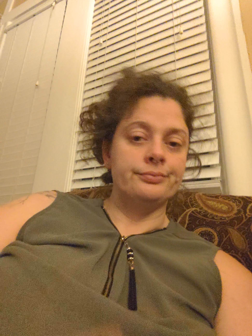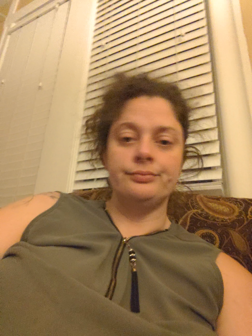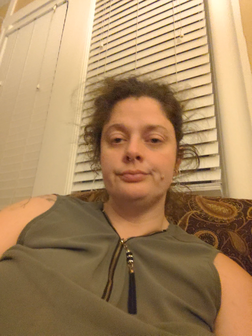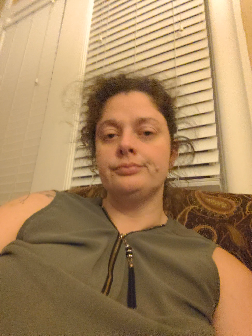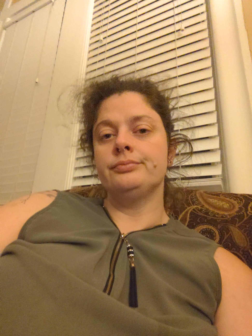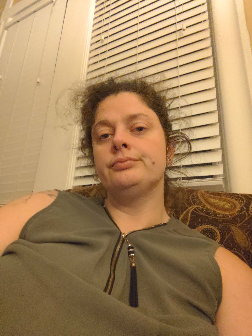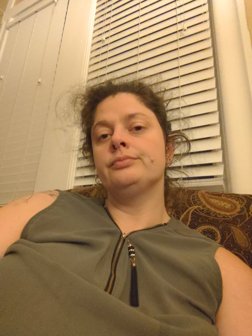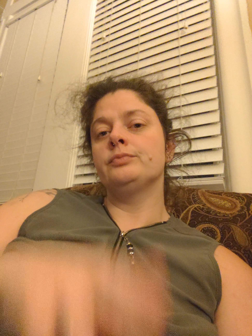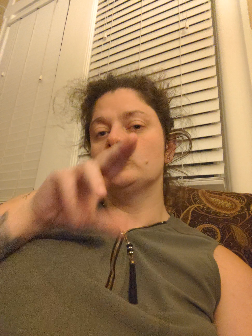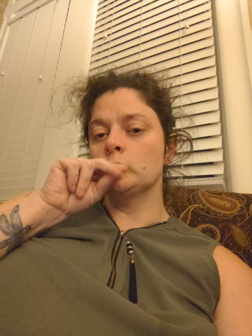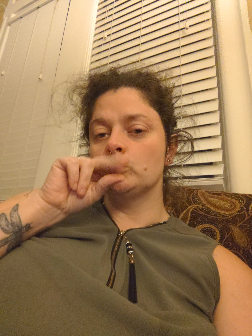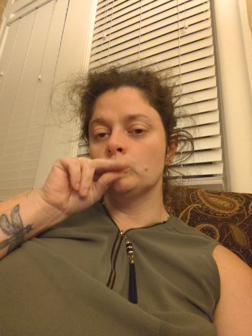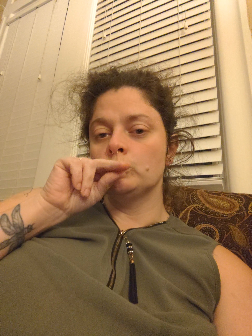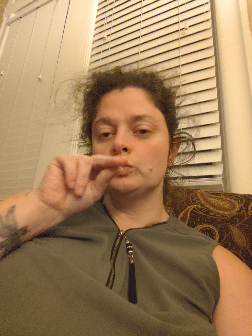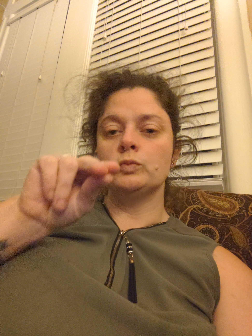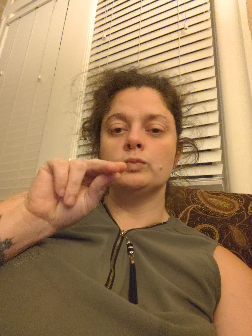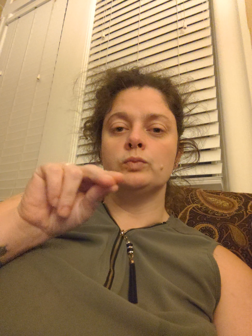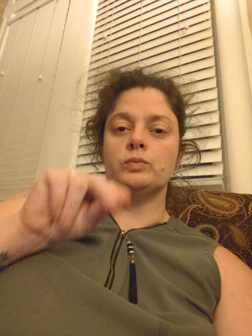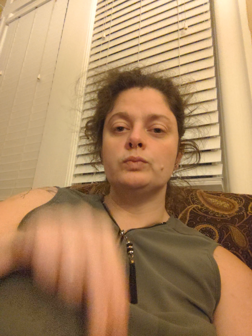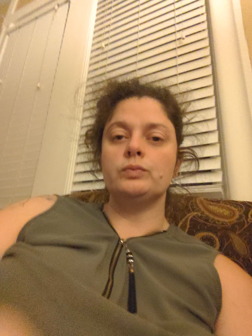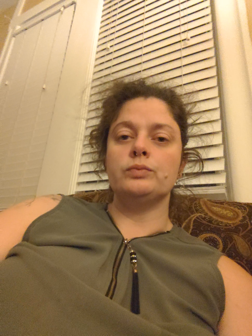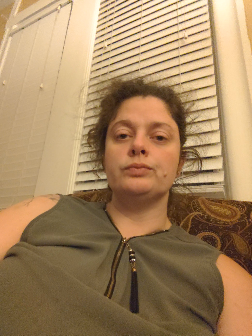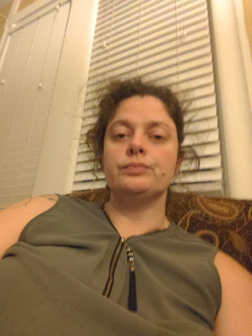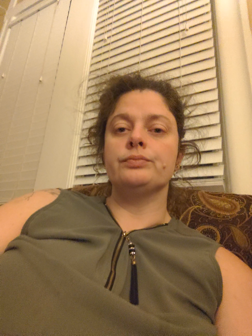goose